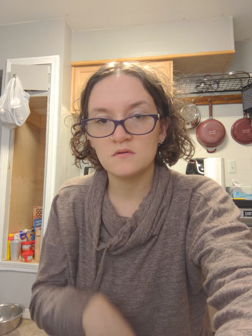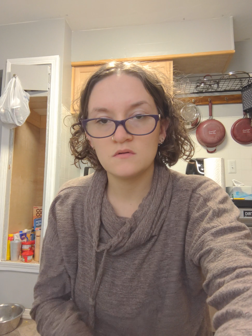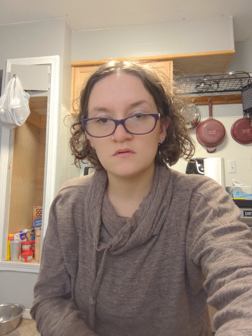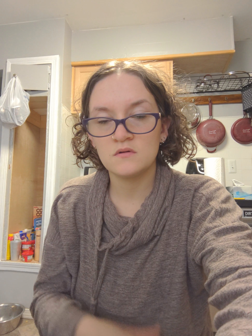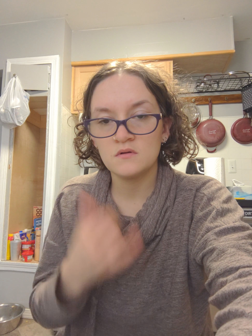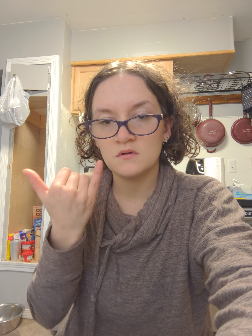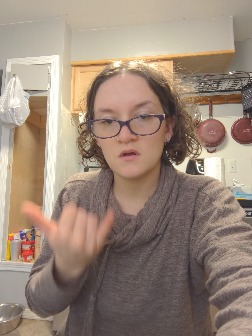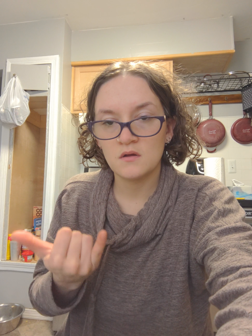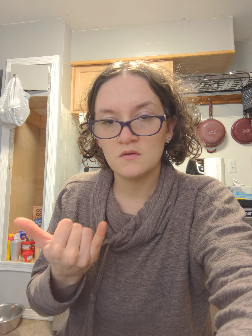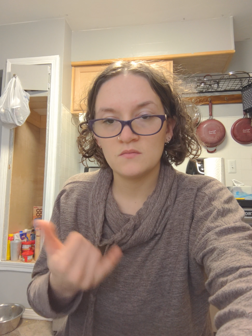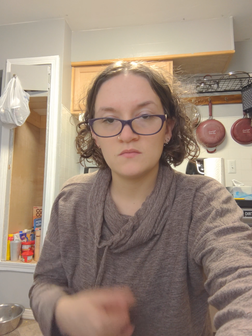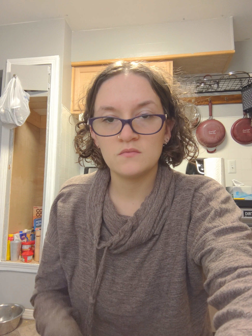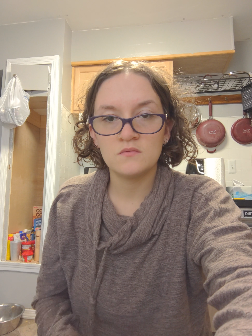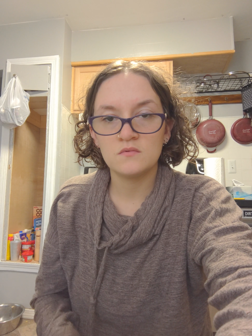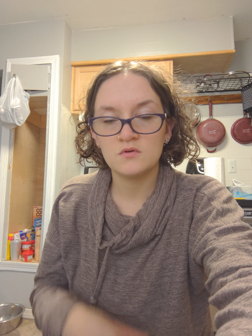now